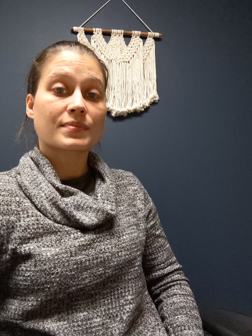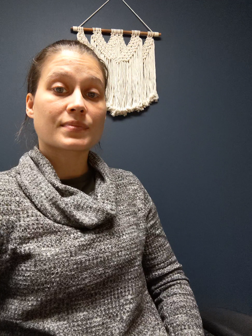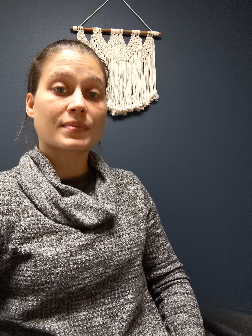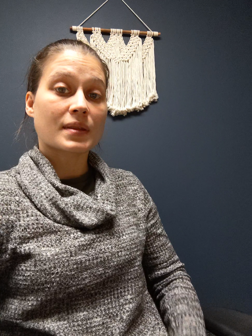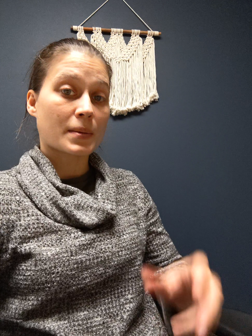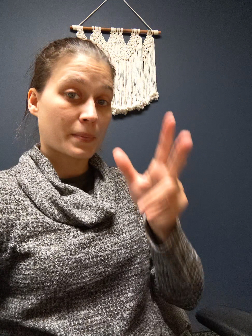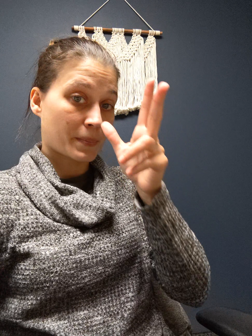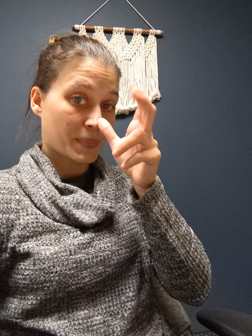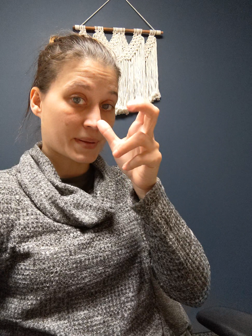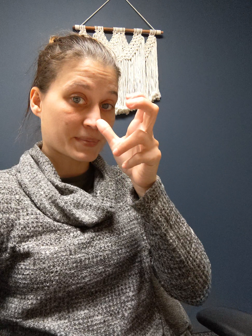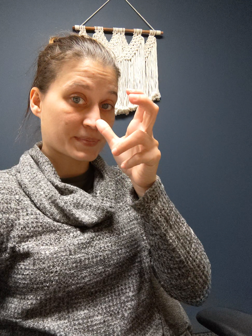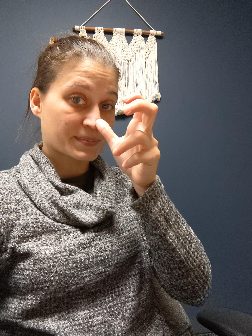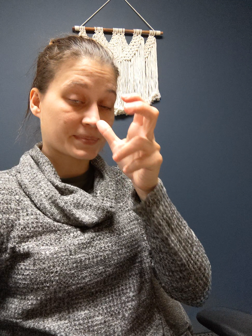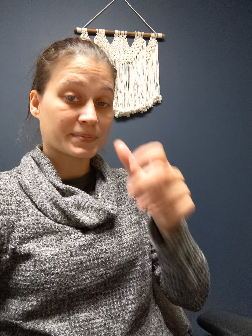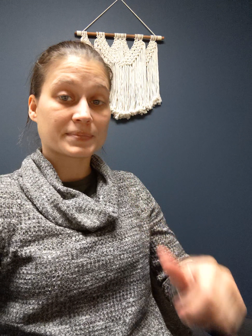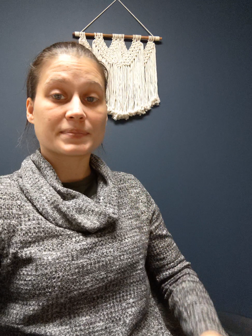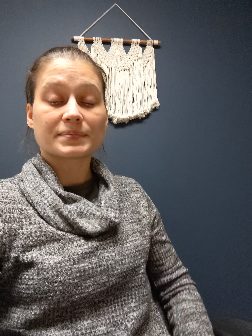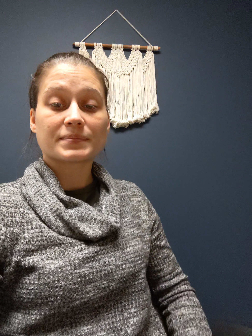bug